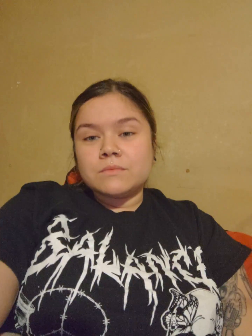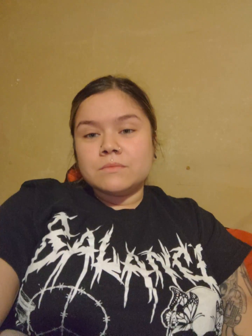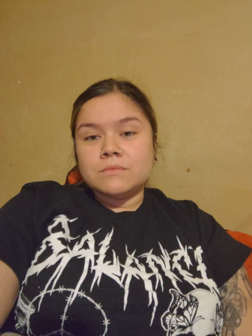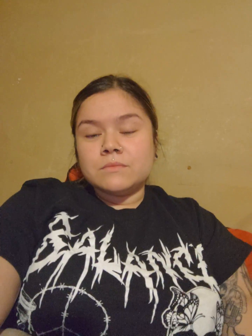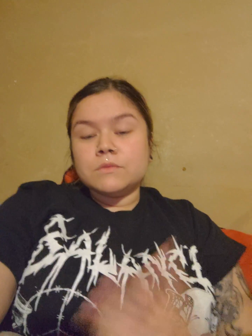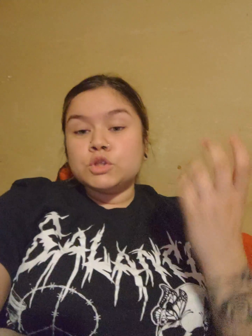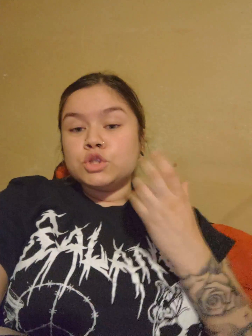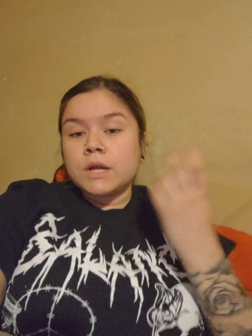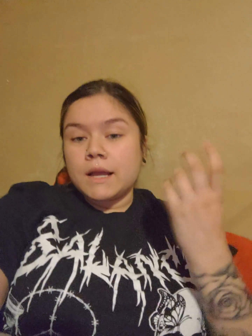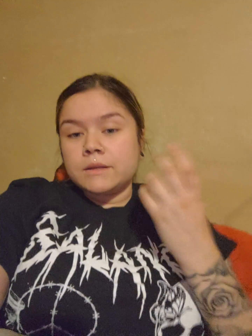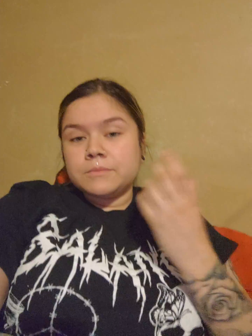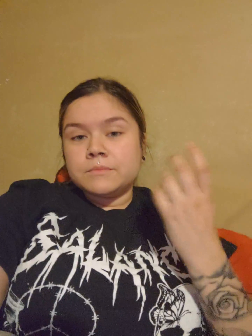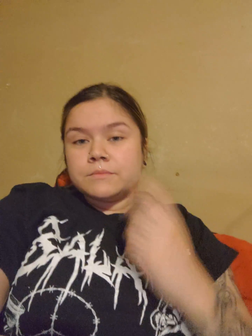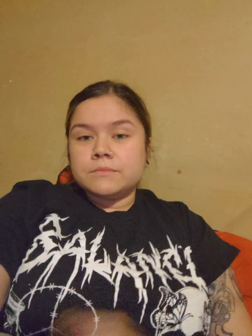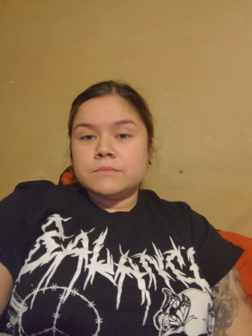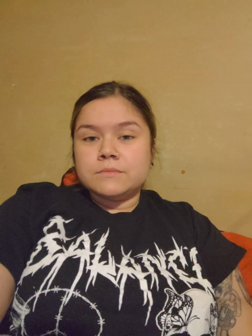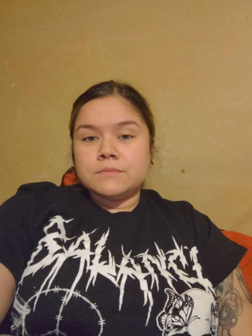shake